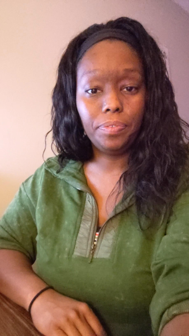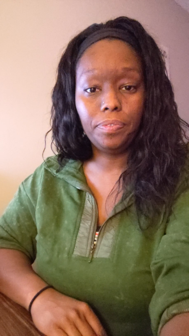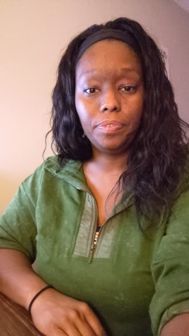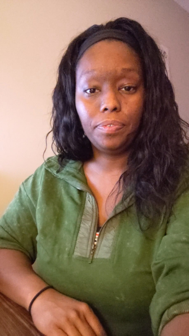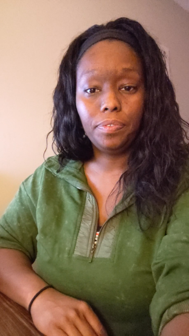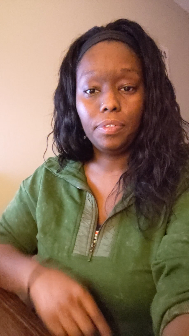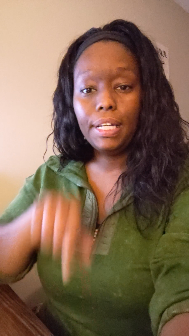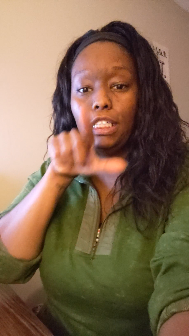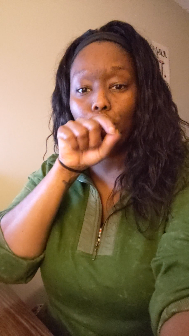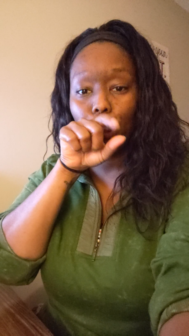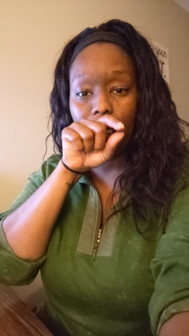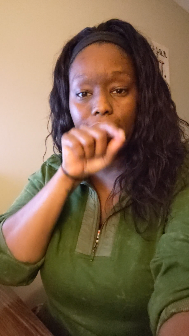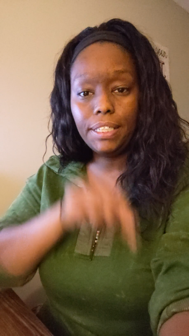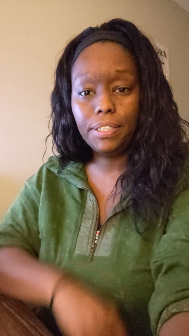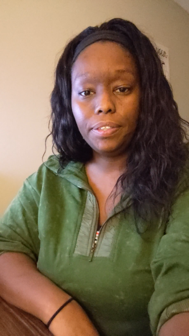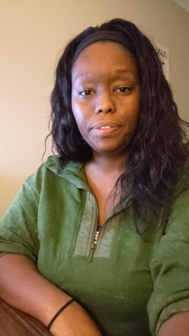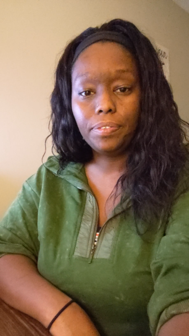chicken